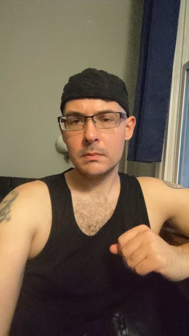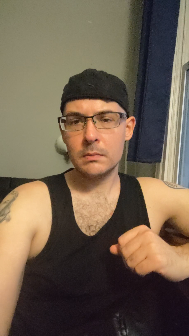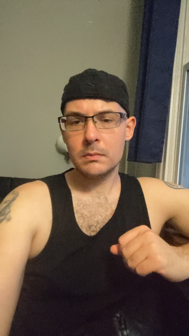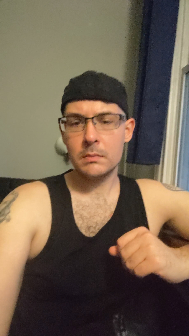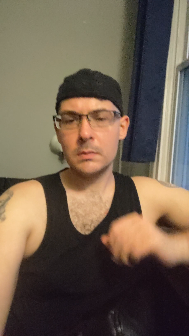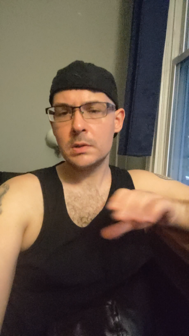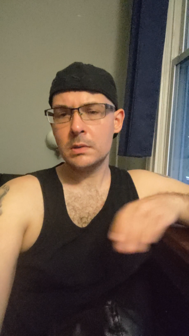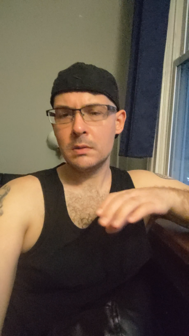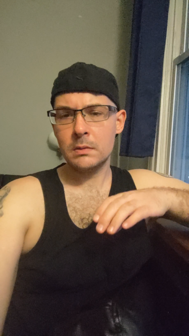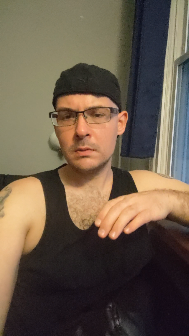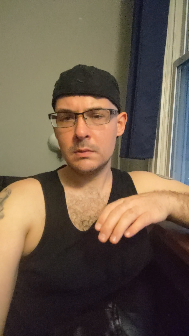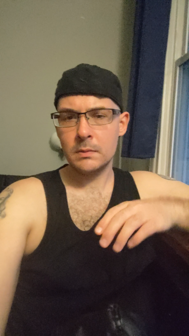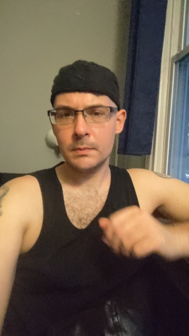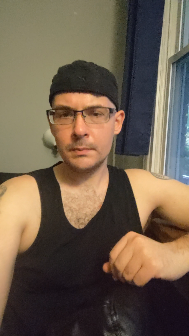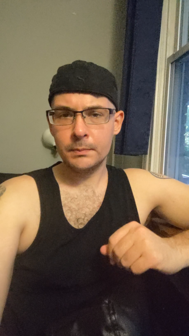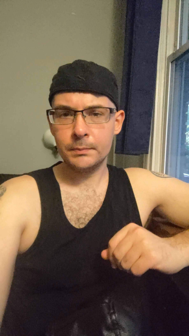does